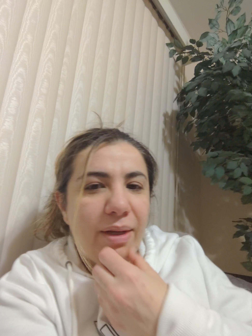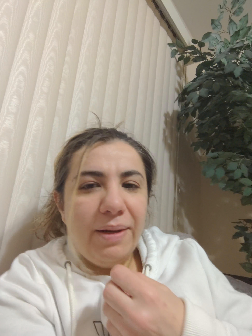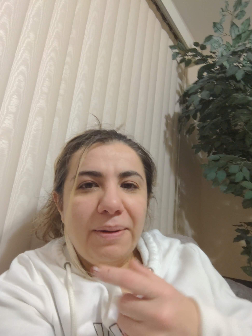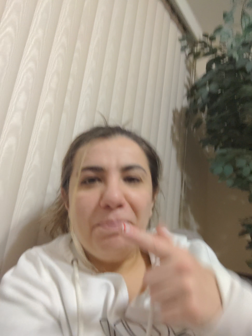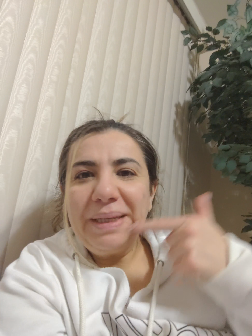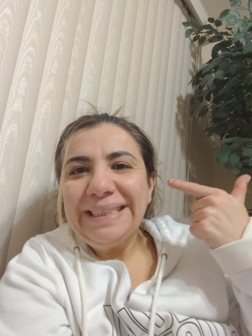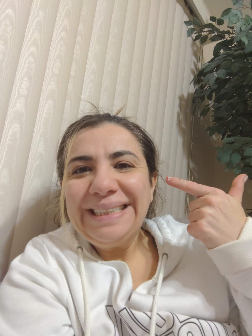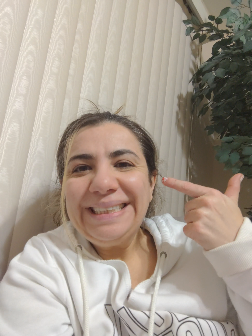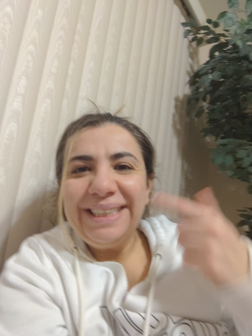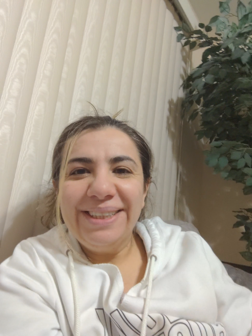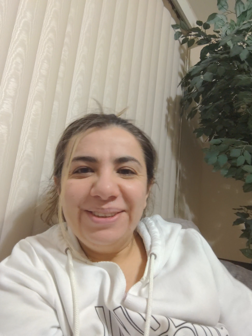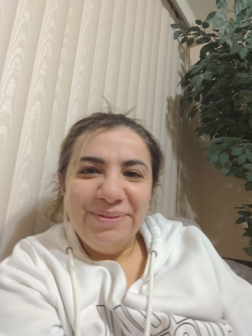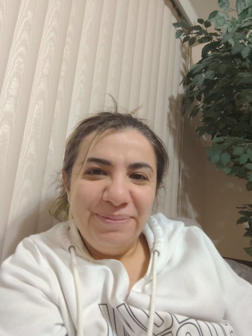smile